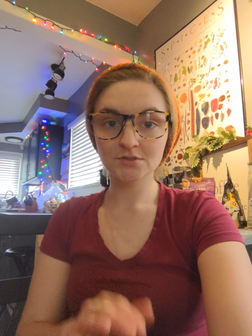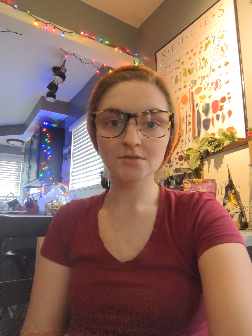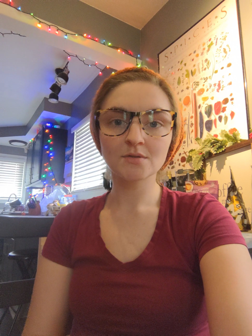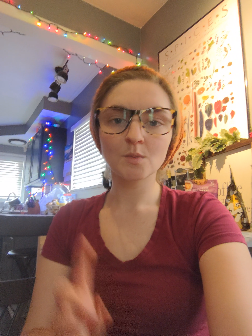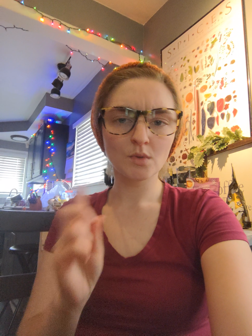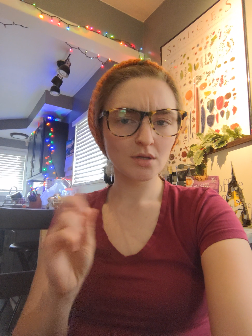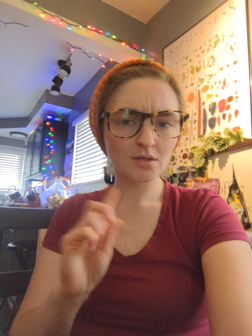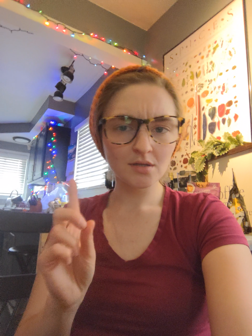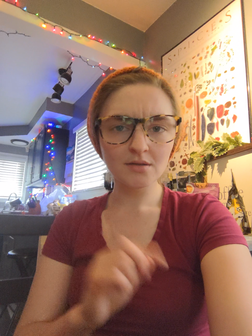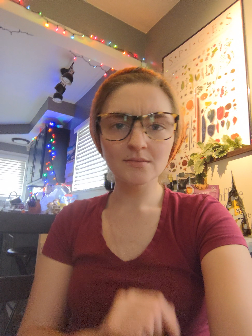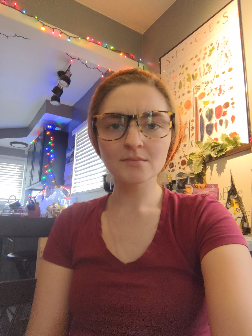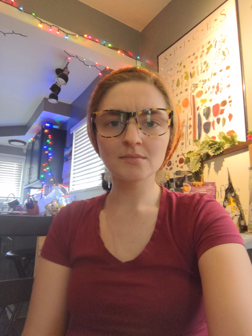where